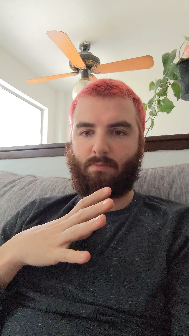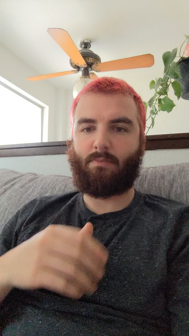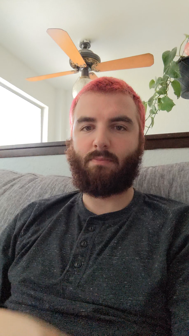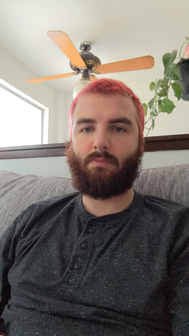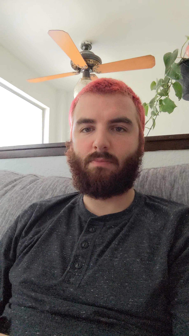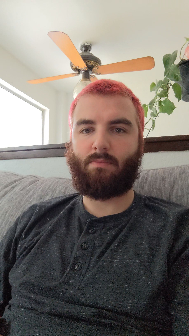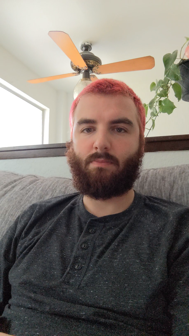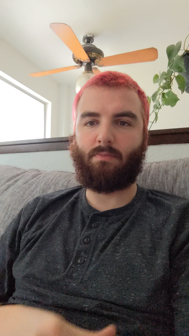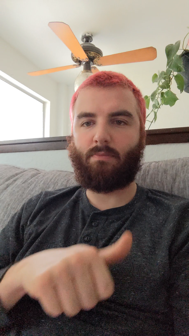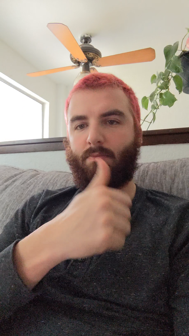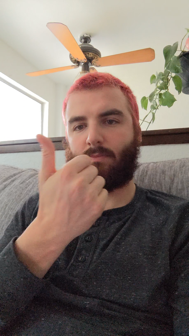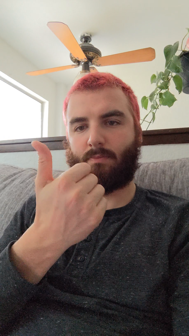other